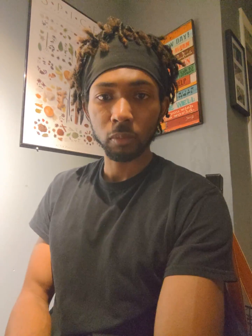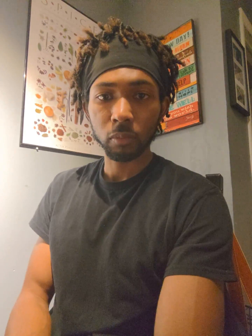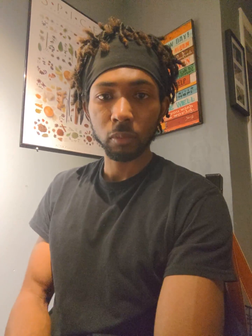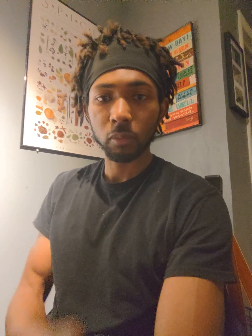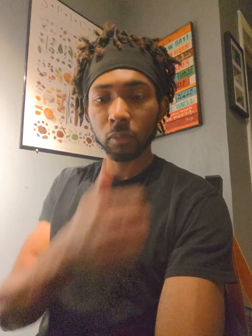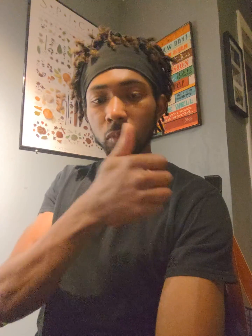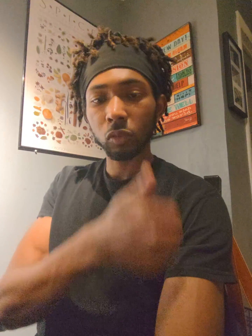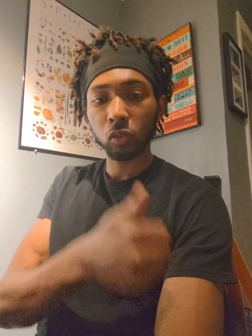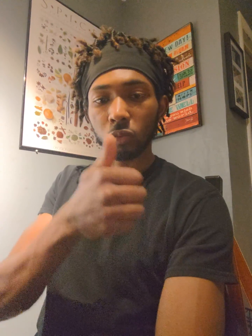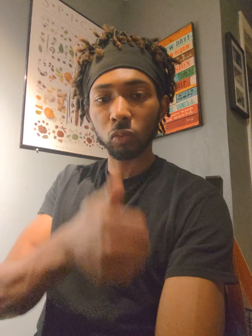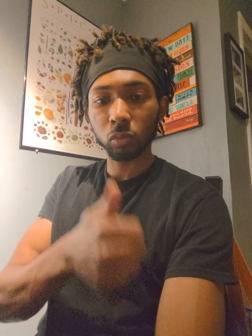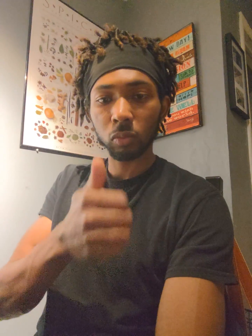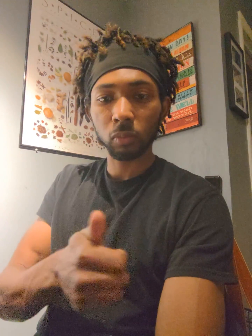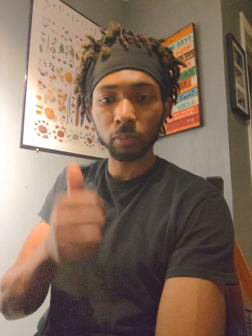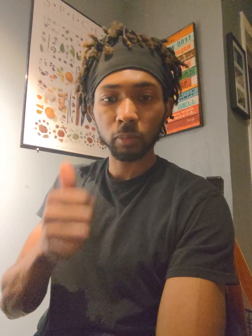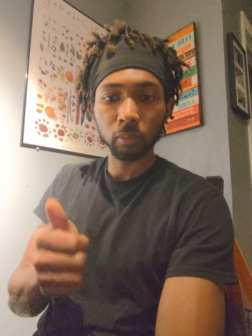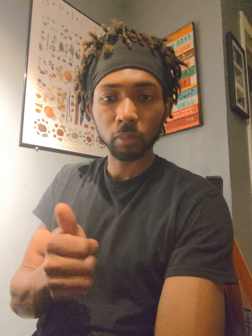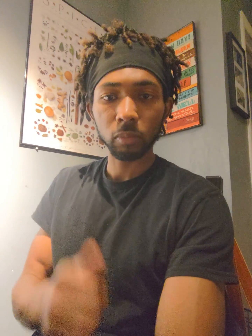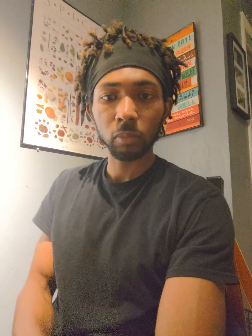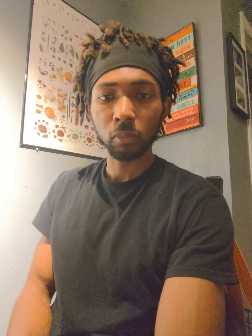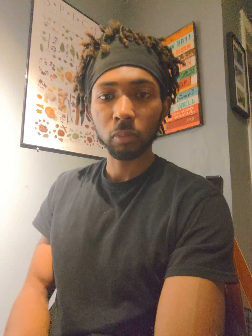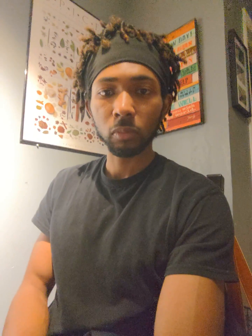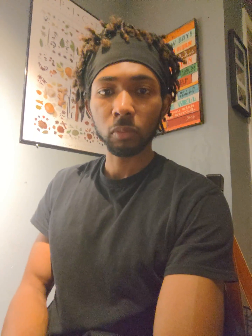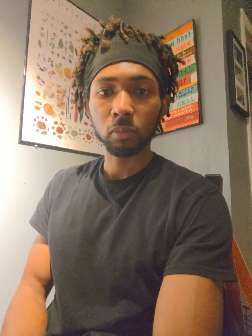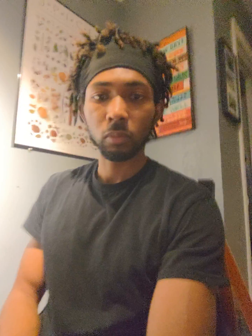each